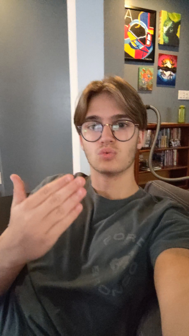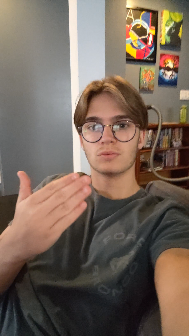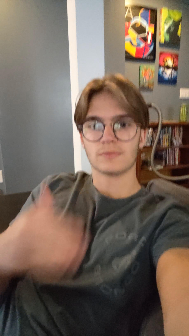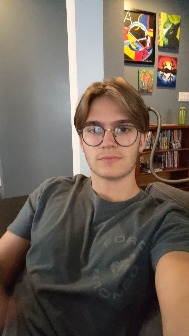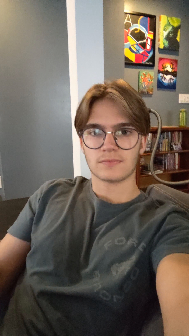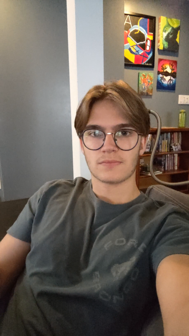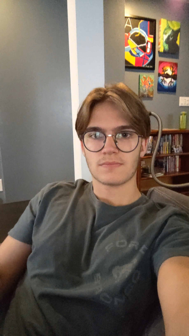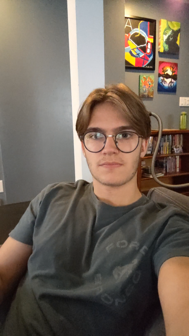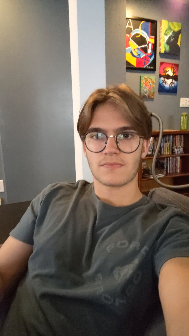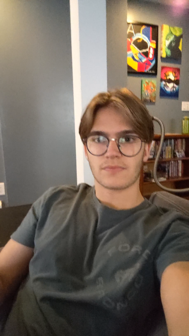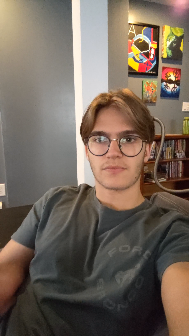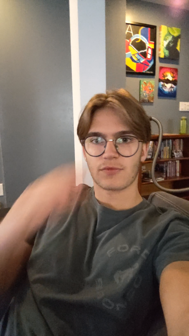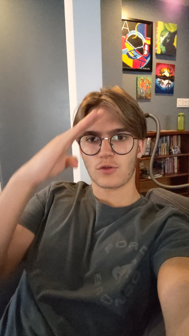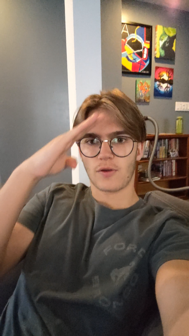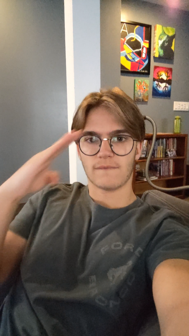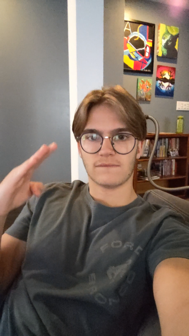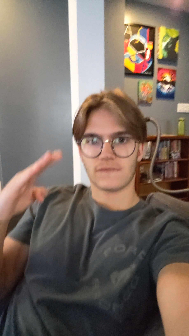roof